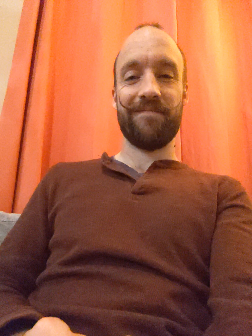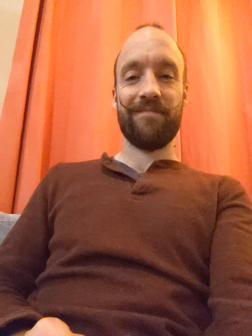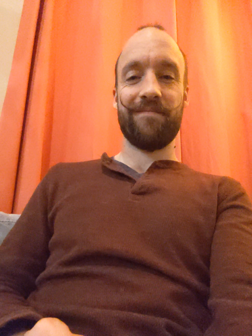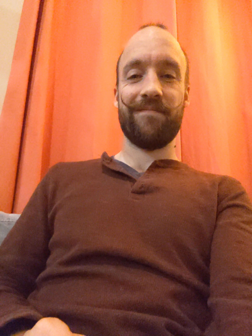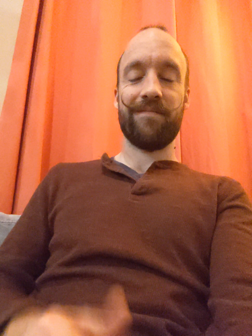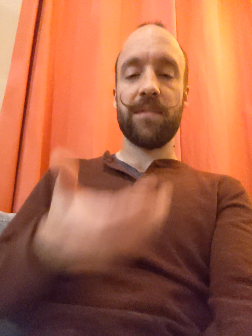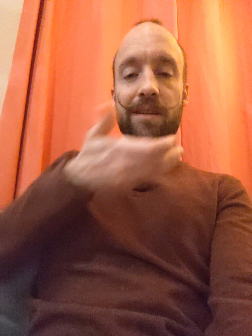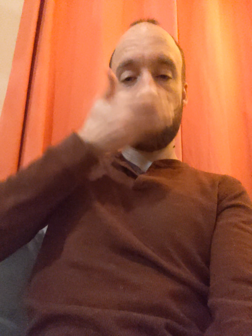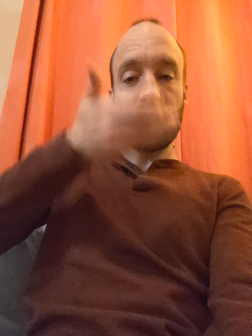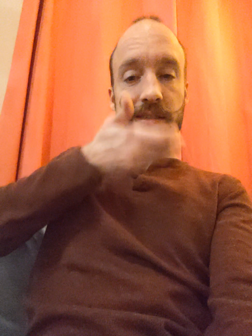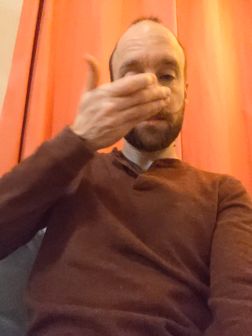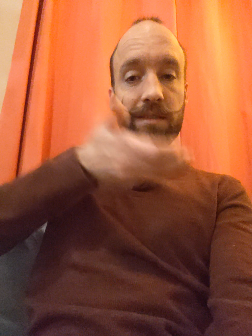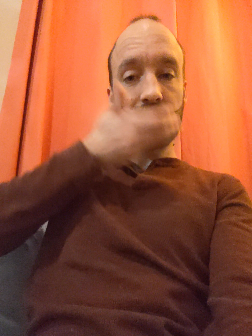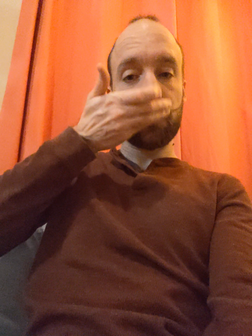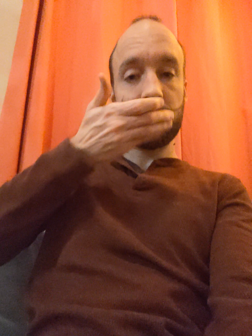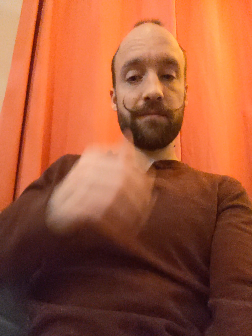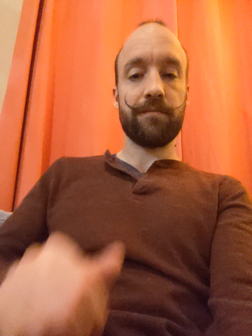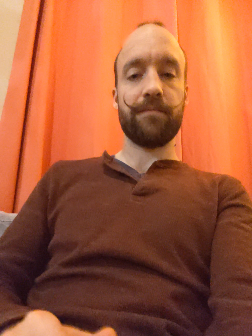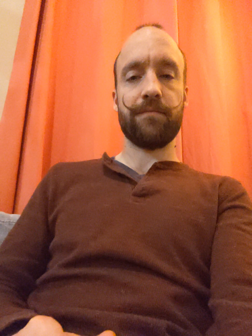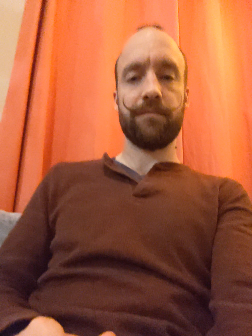cereal